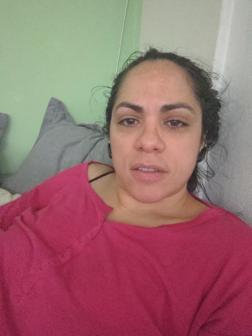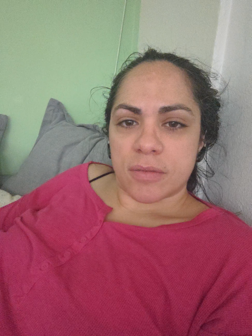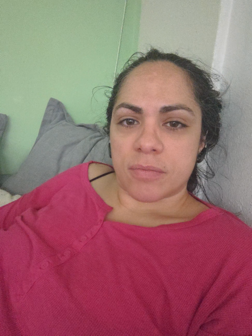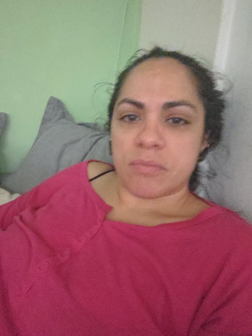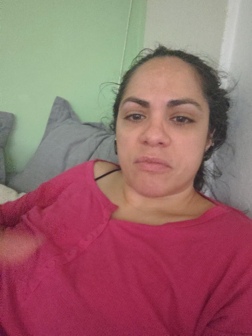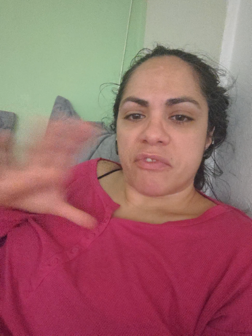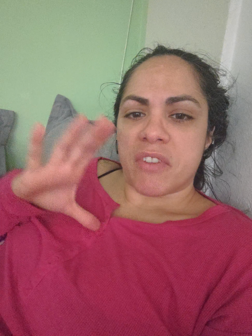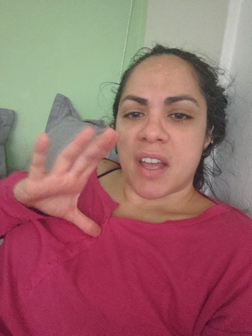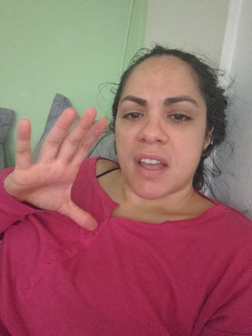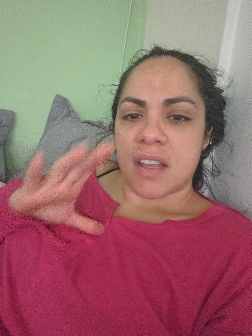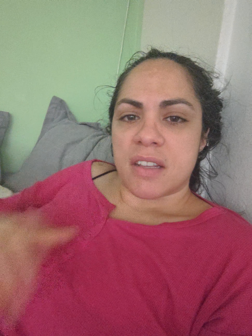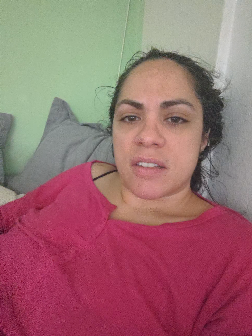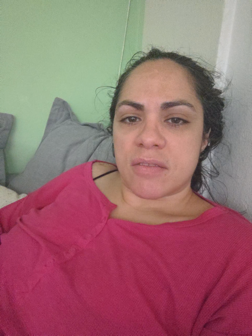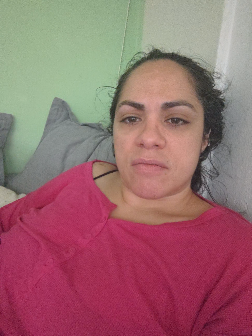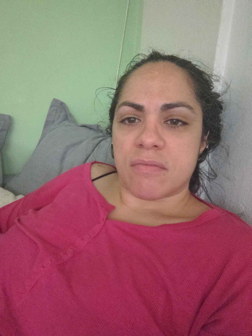fine